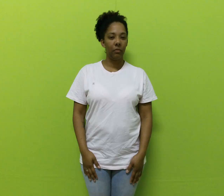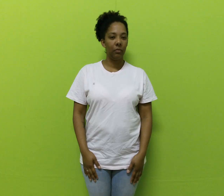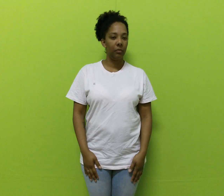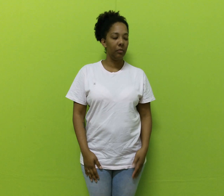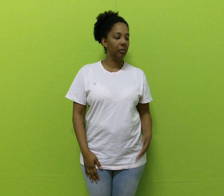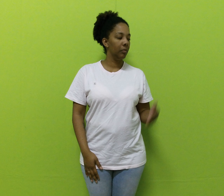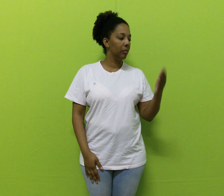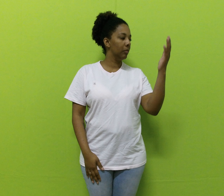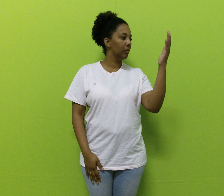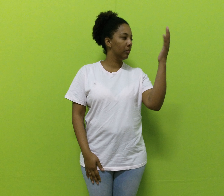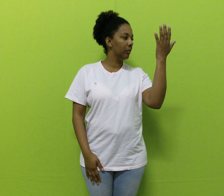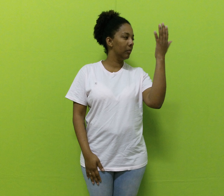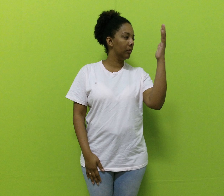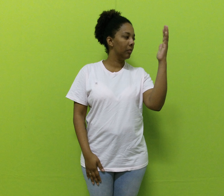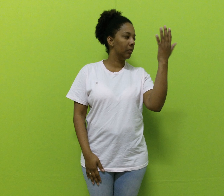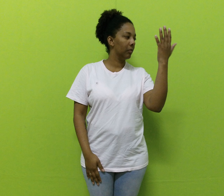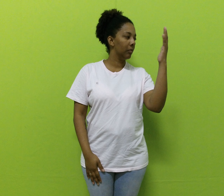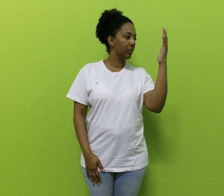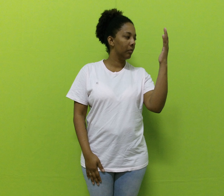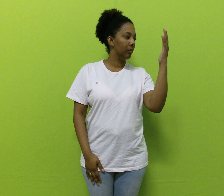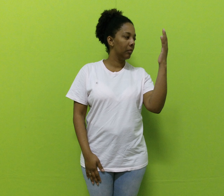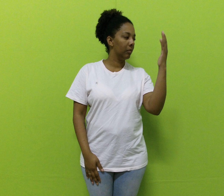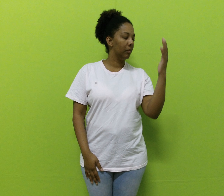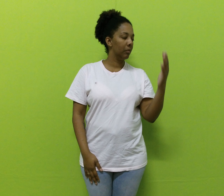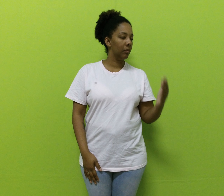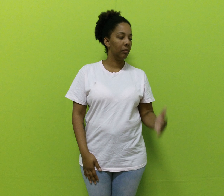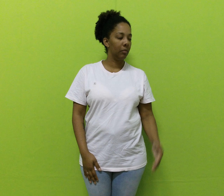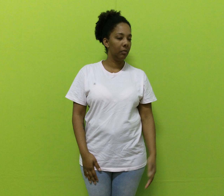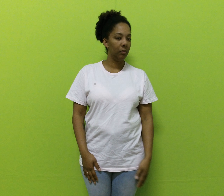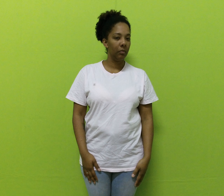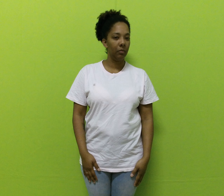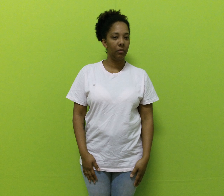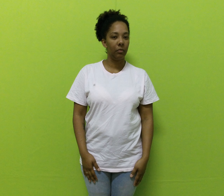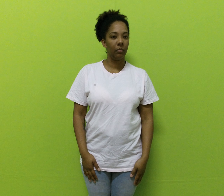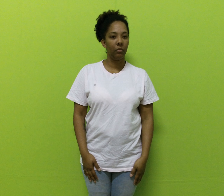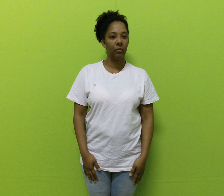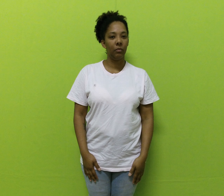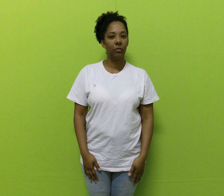espelho